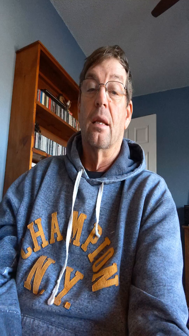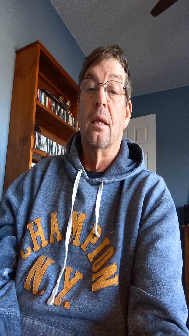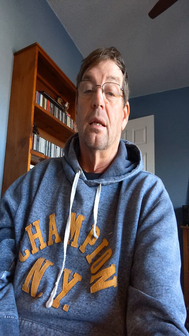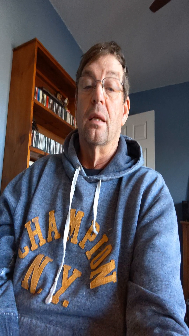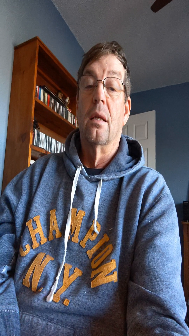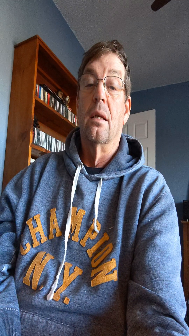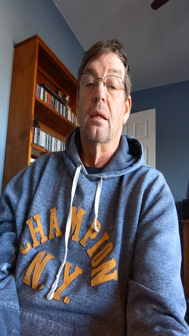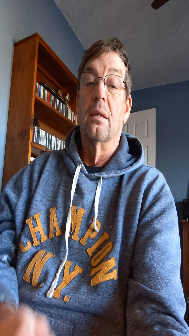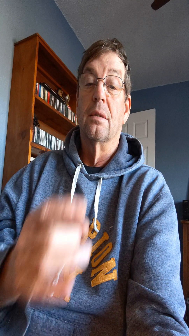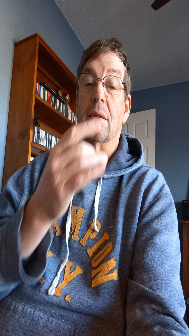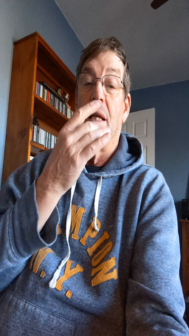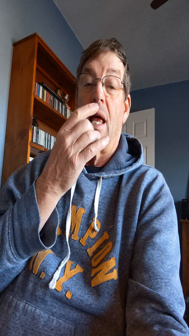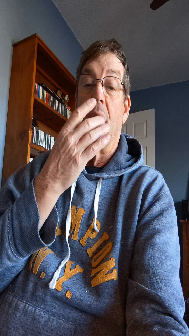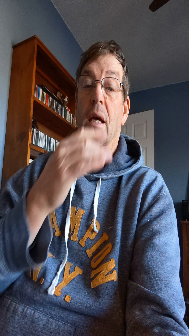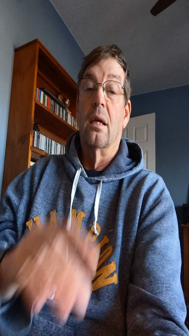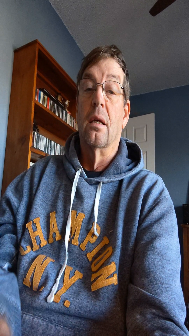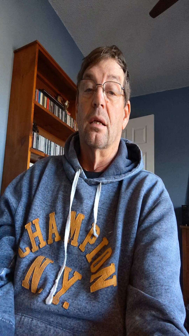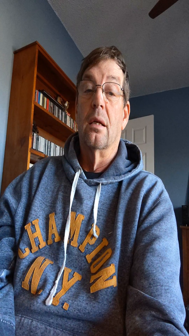snack